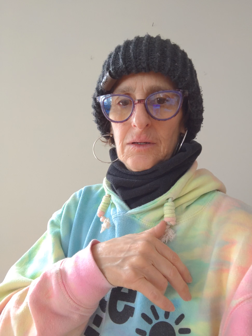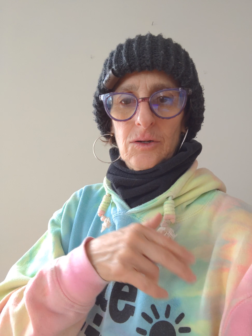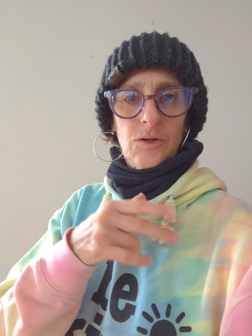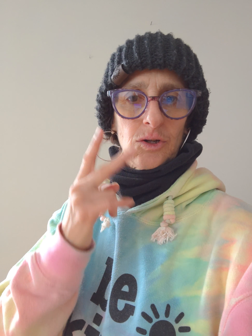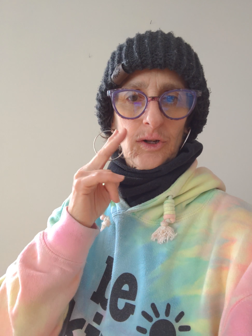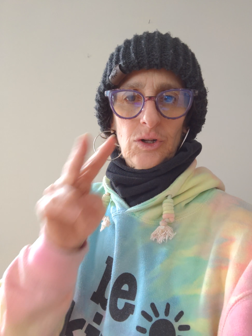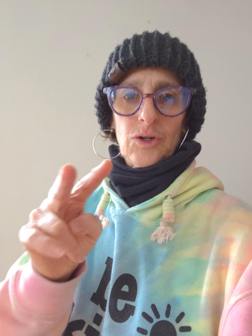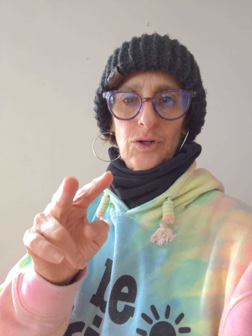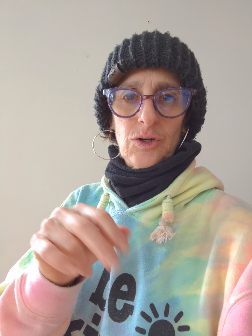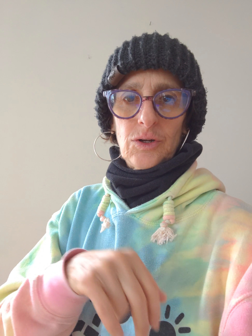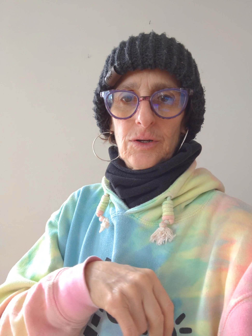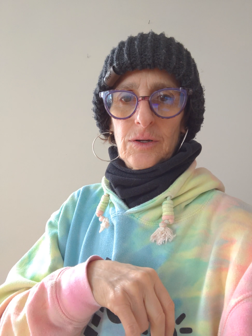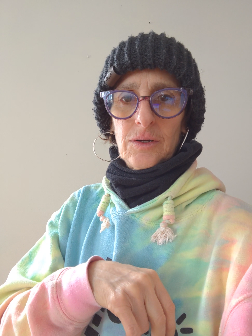look